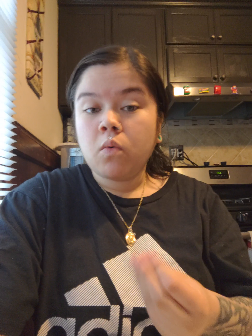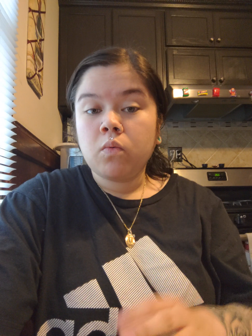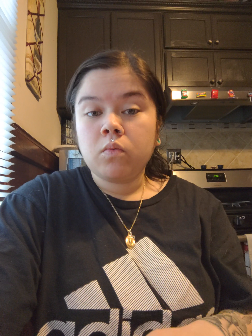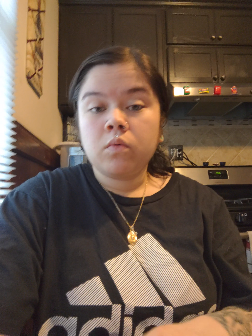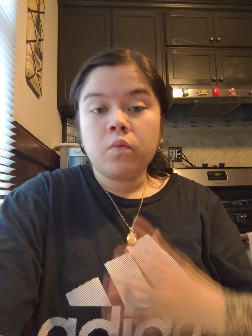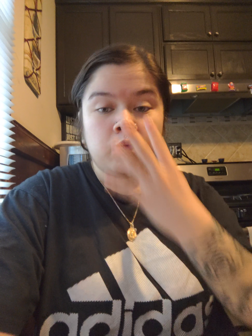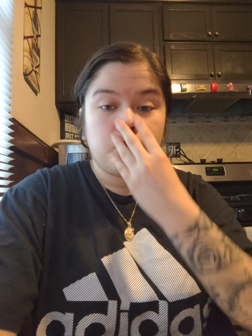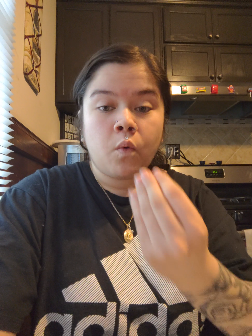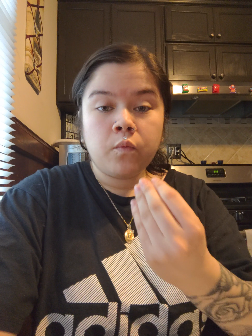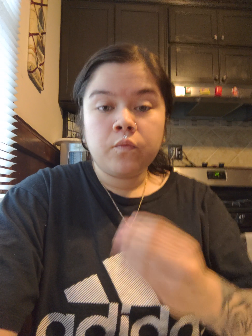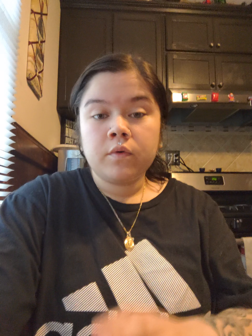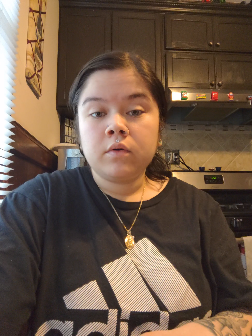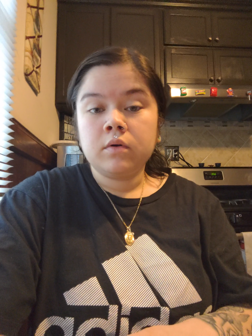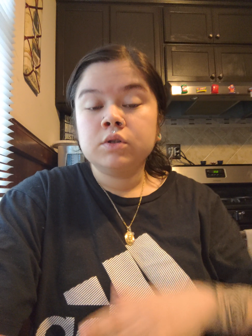wolf